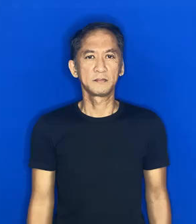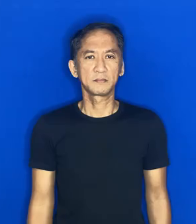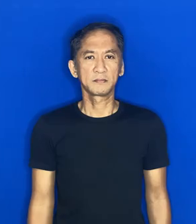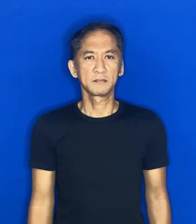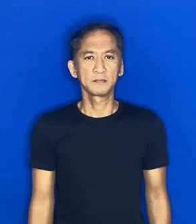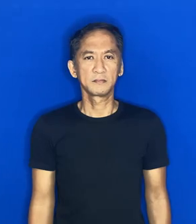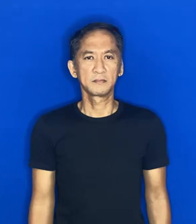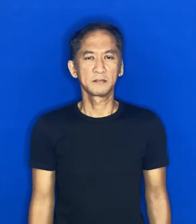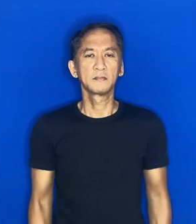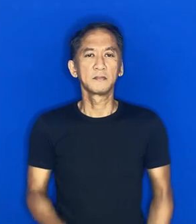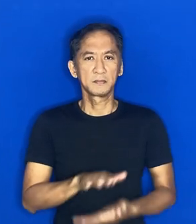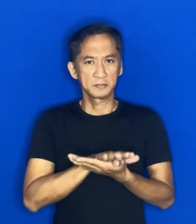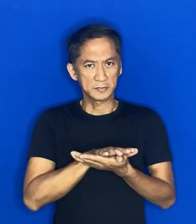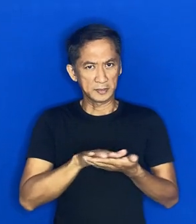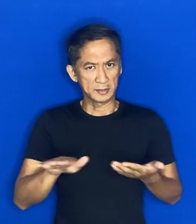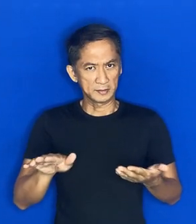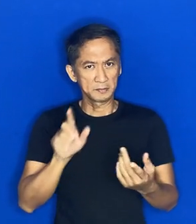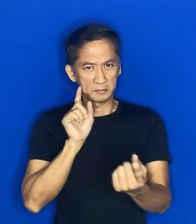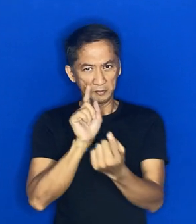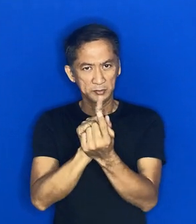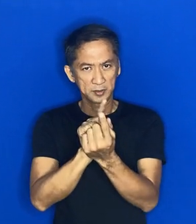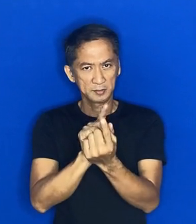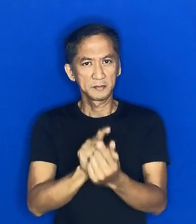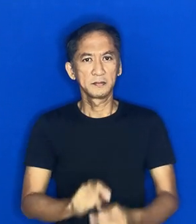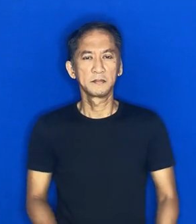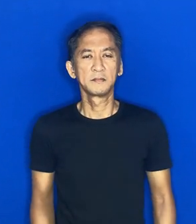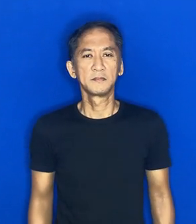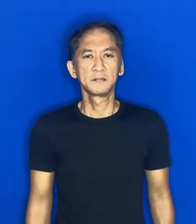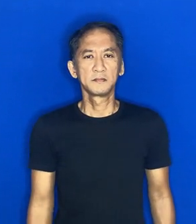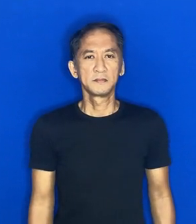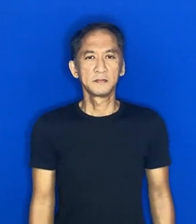nice to meet you